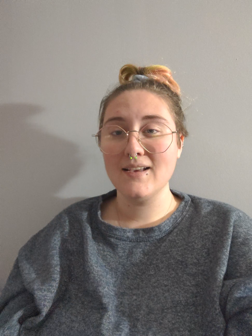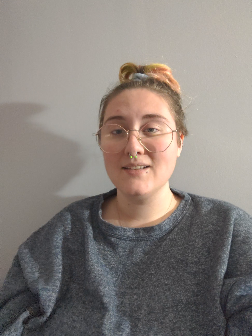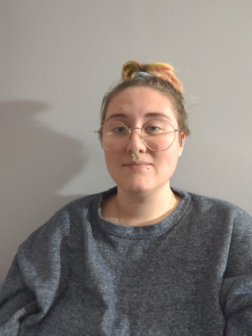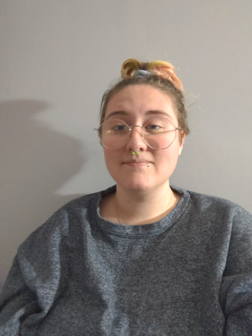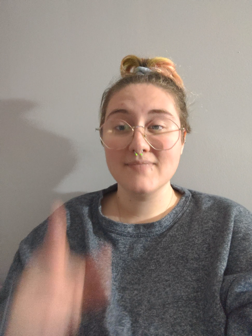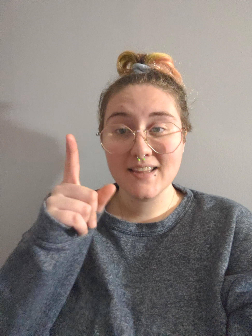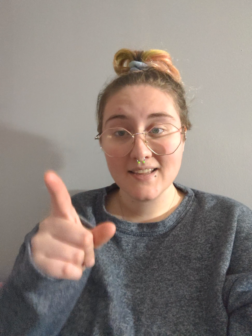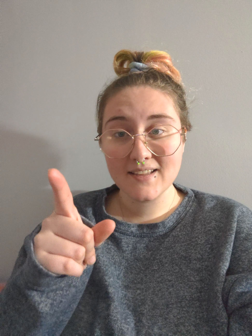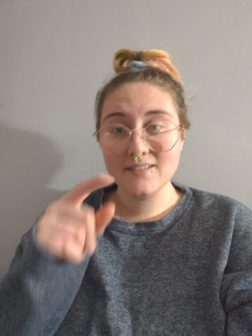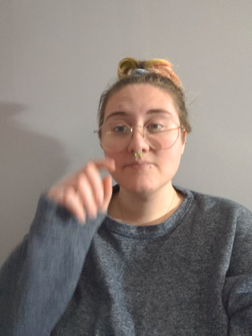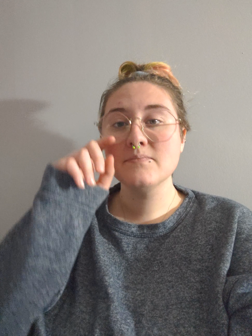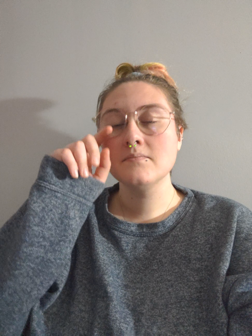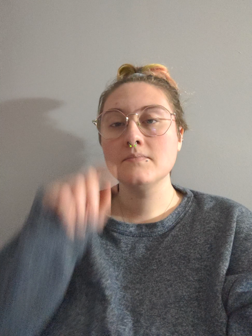he/she/it